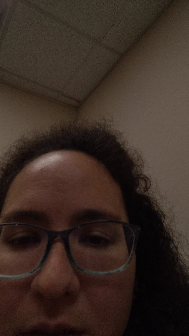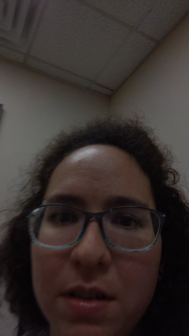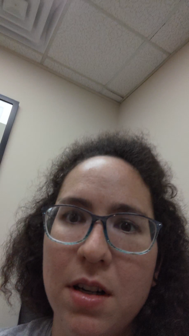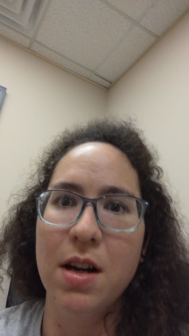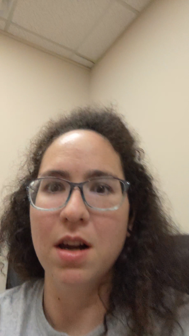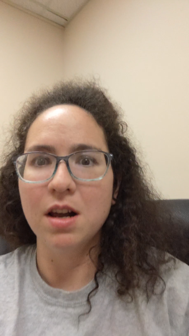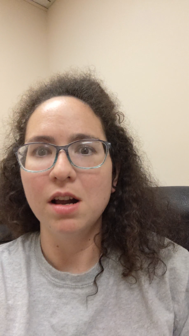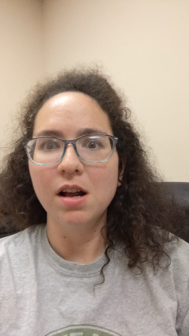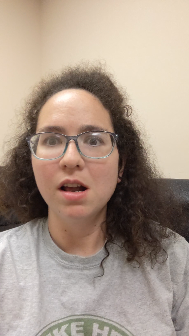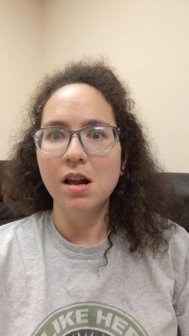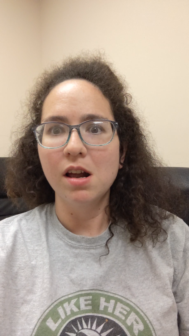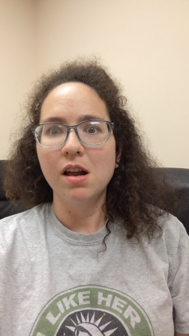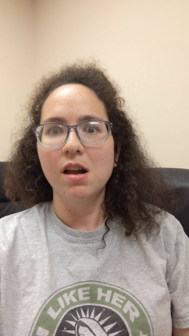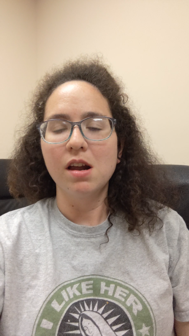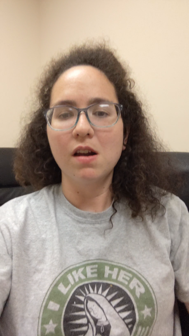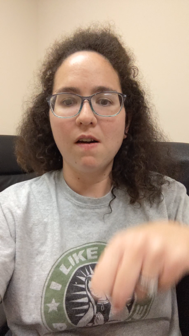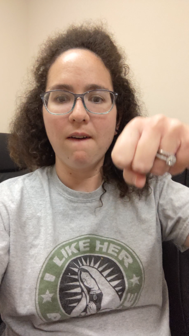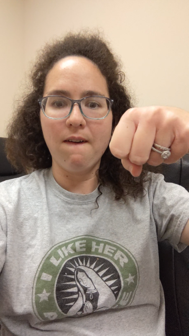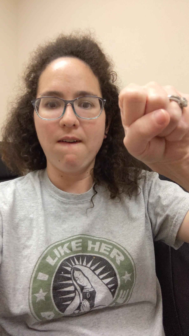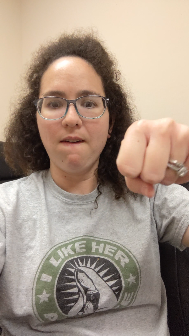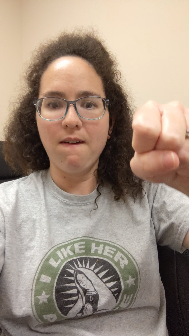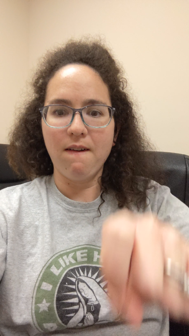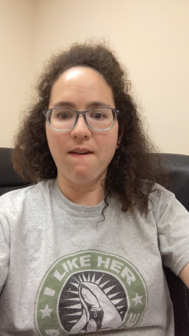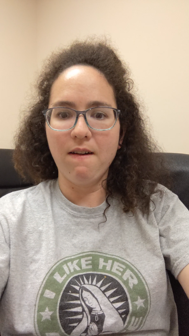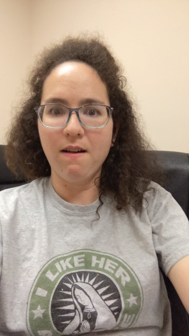motorcycle